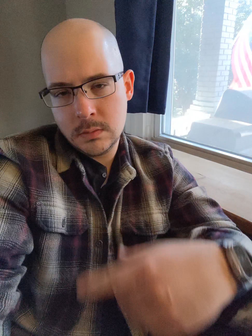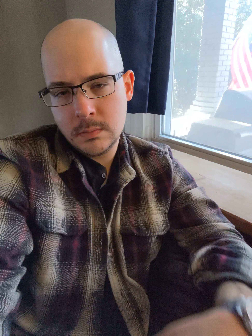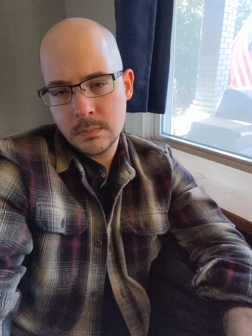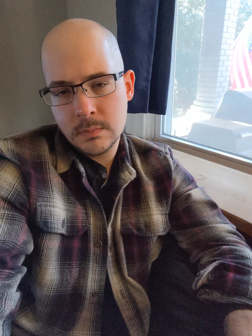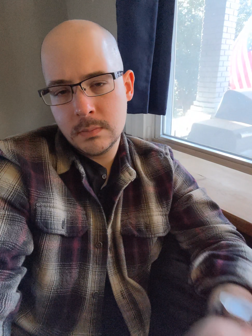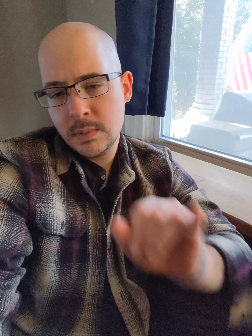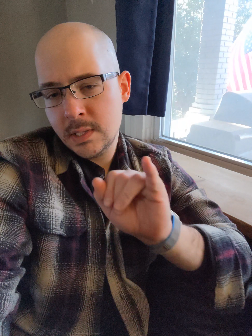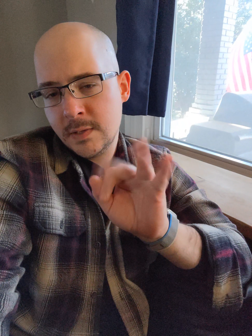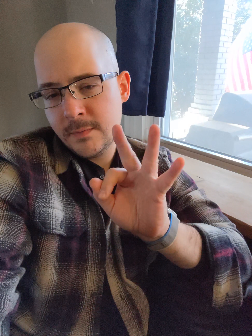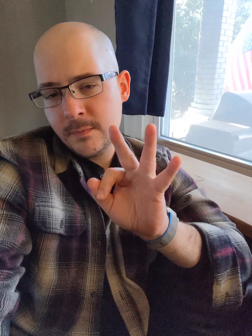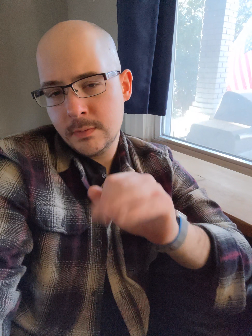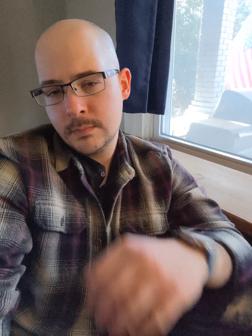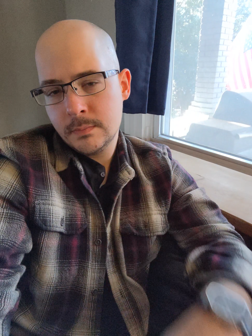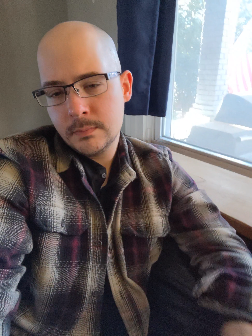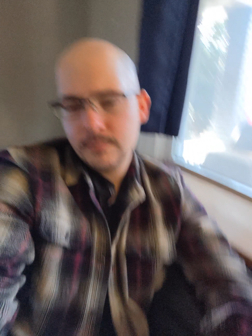if